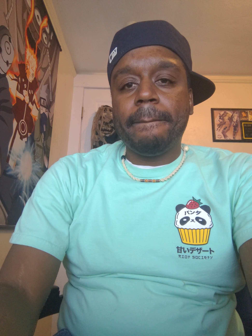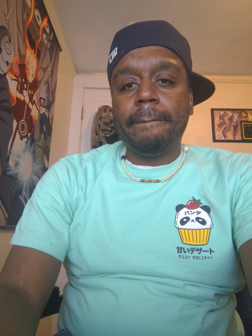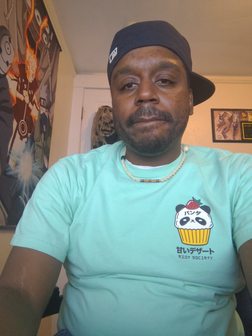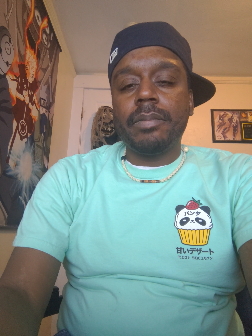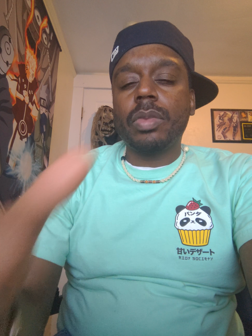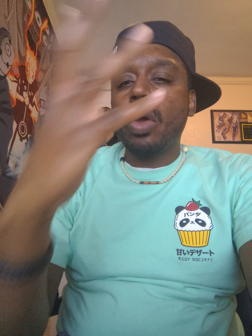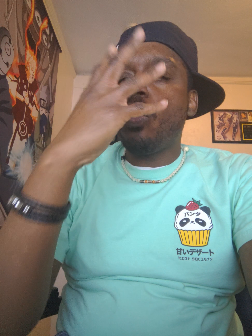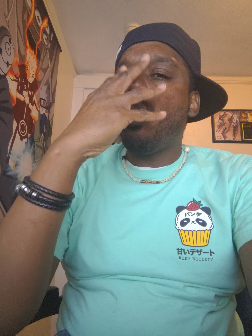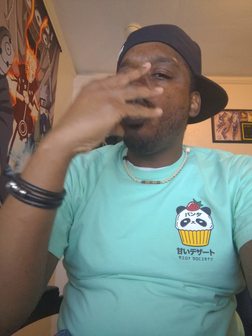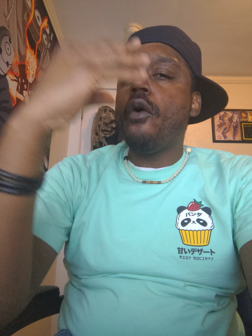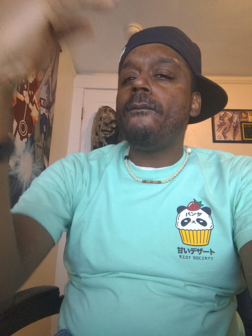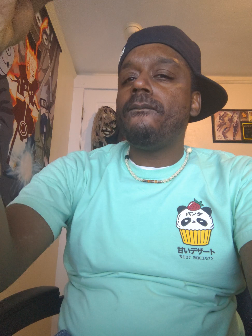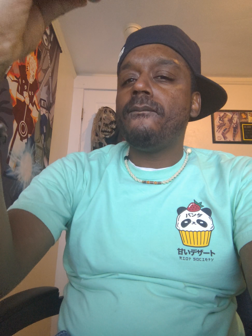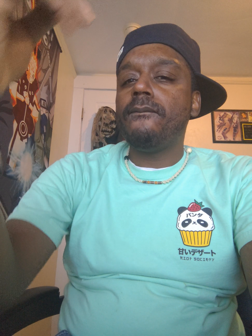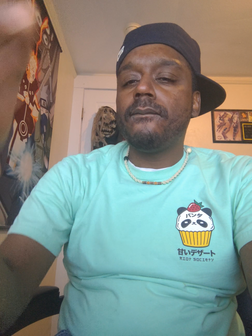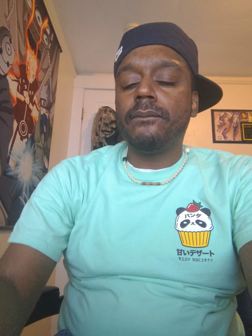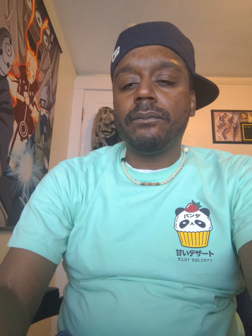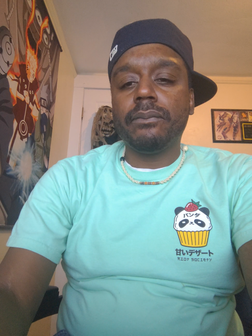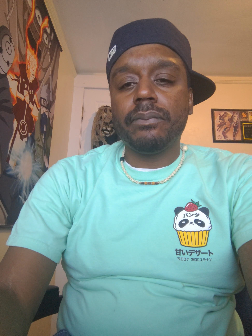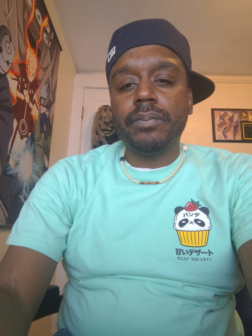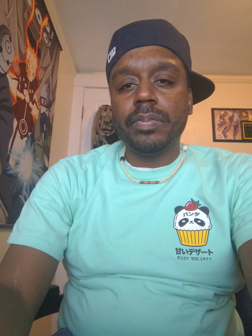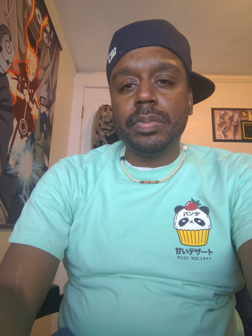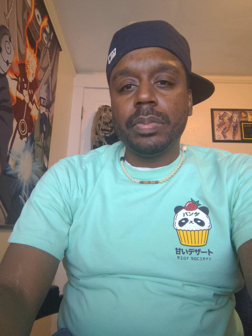wolf